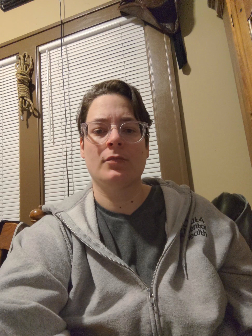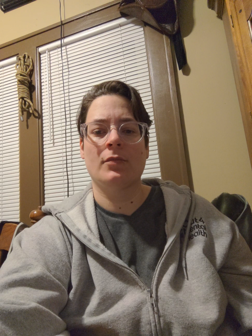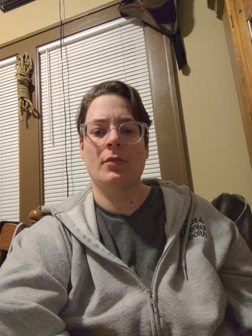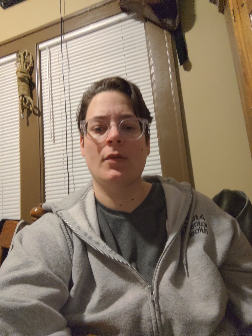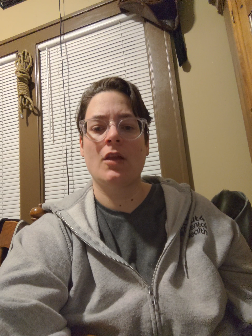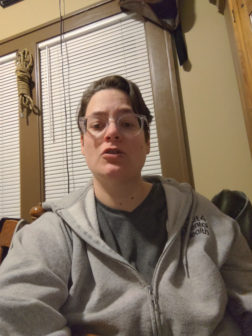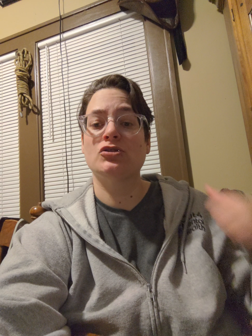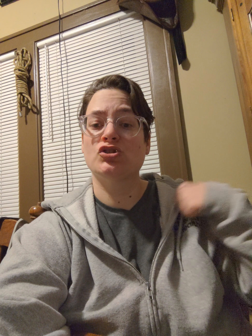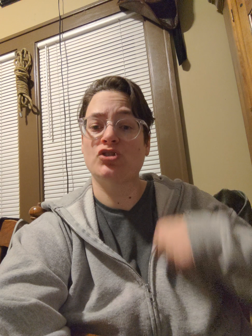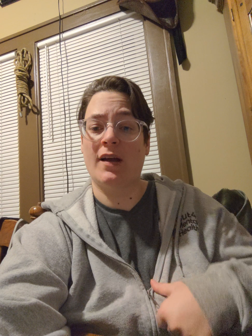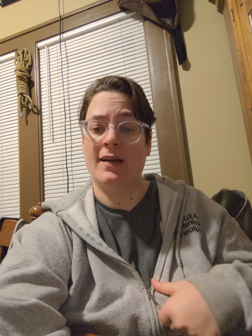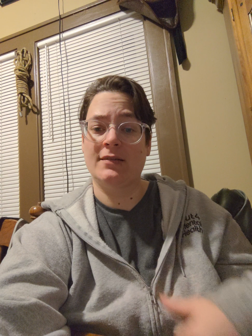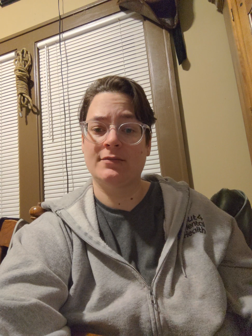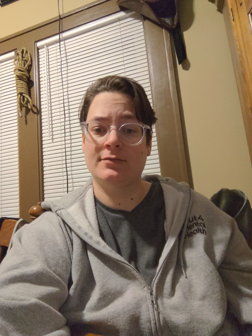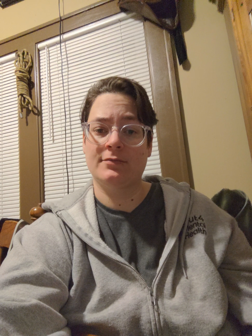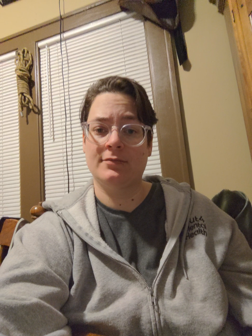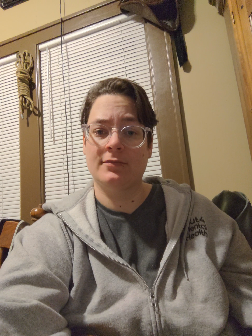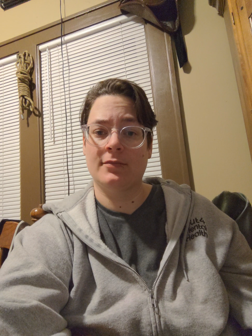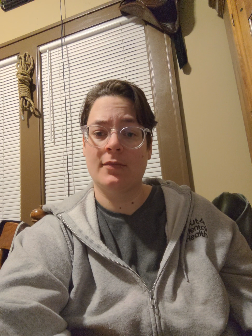jacket